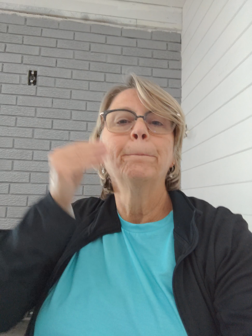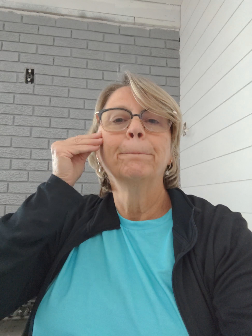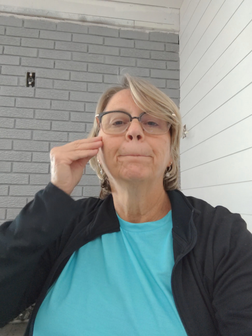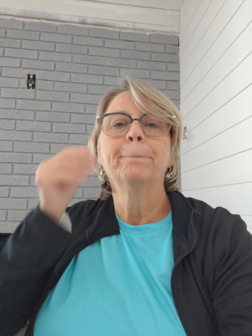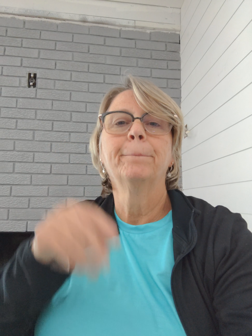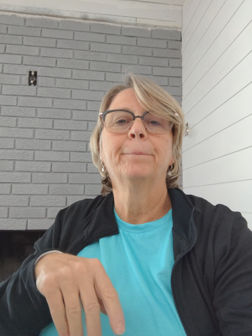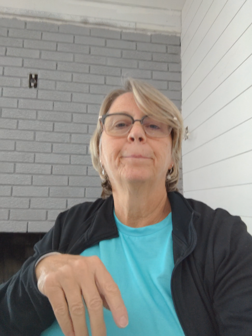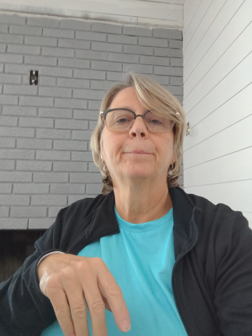home